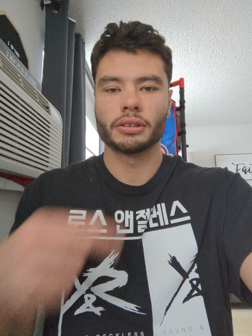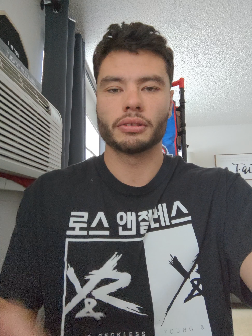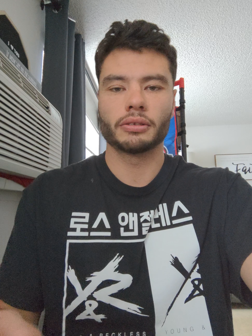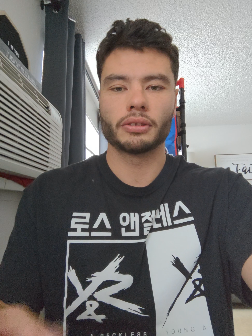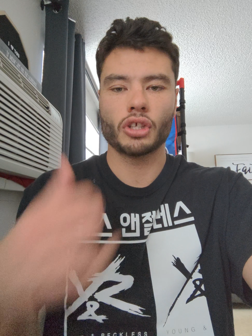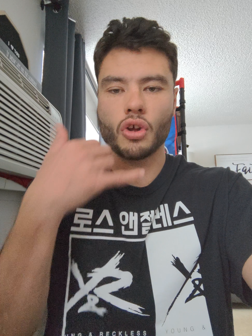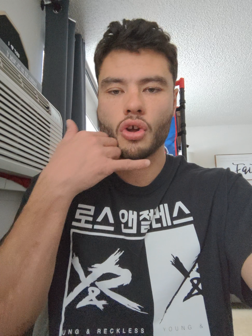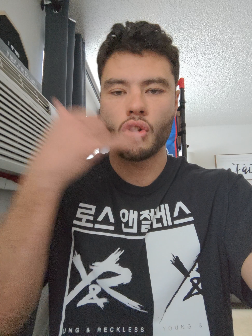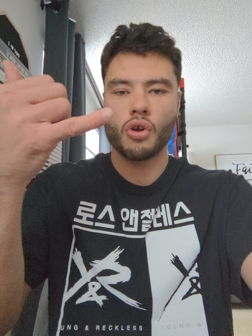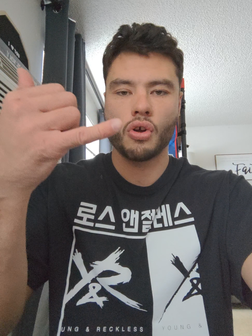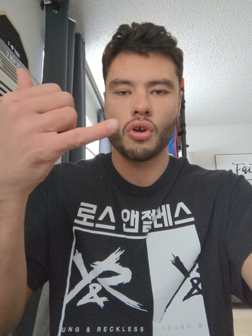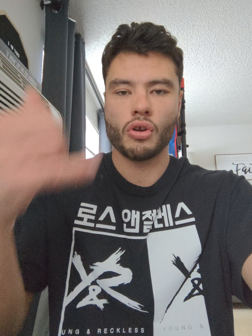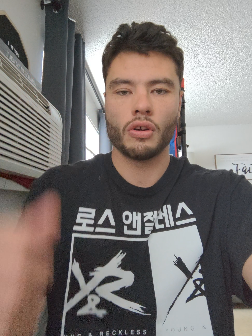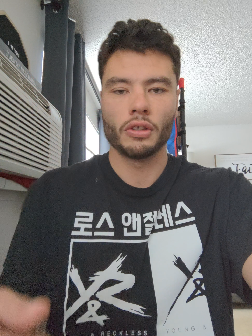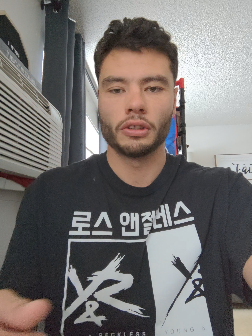call on the phone